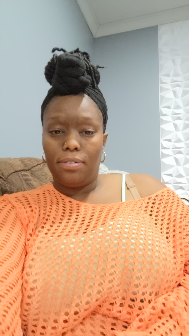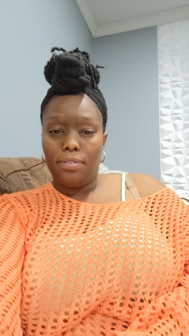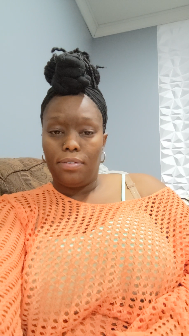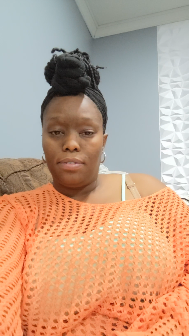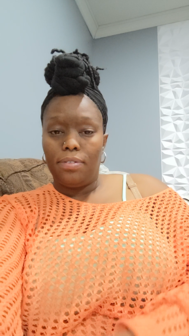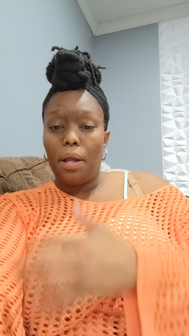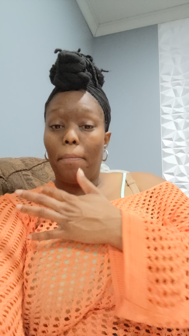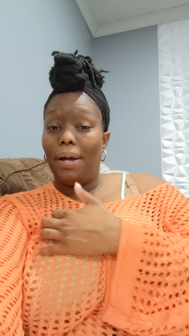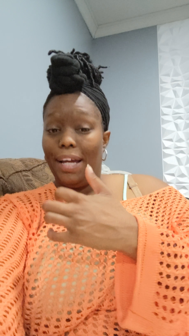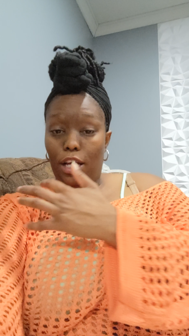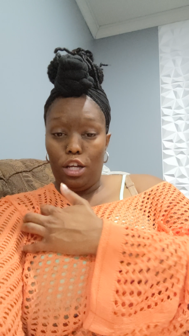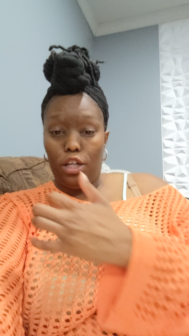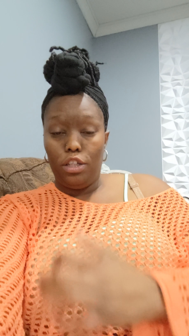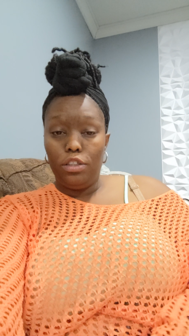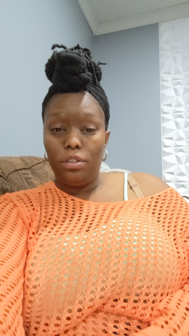bear